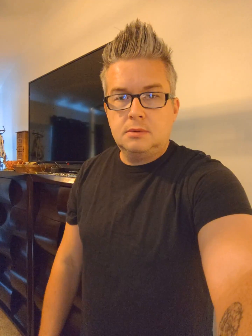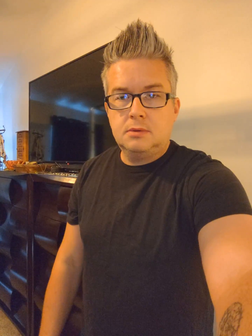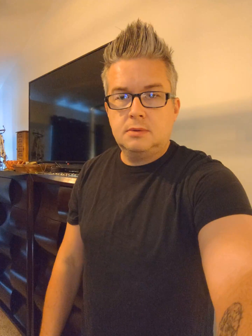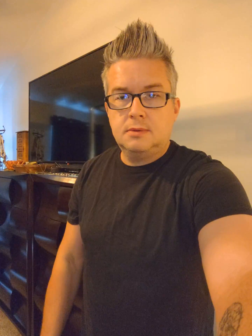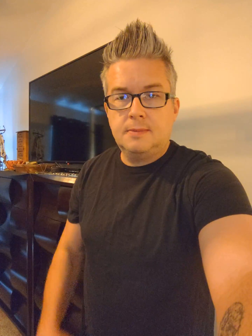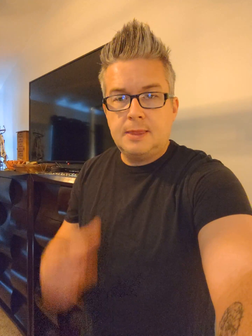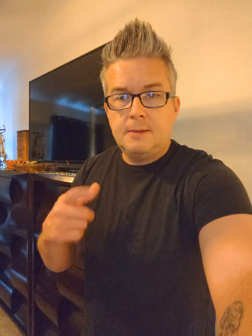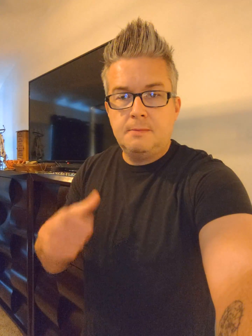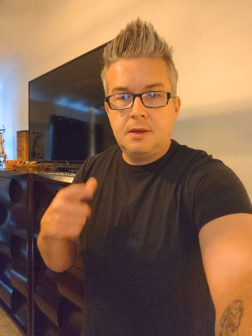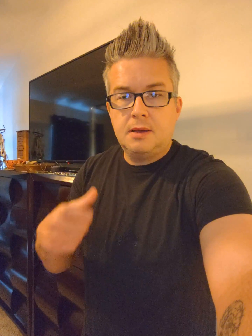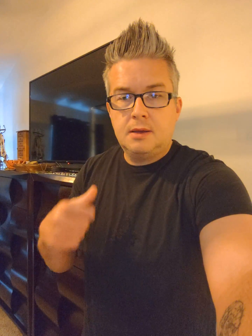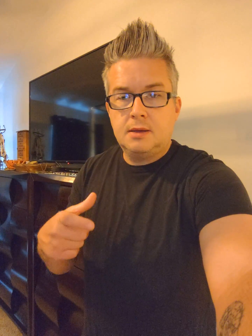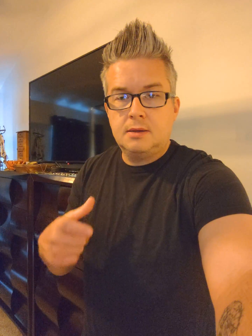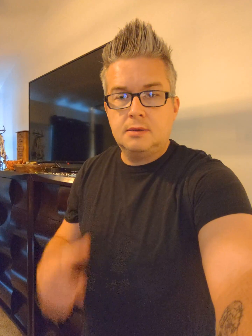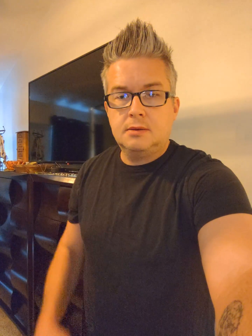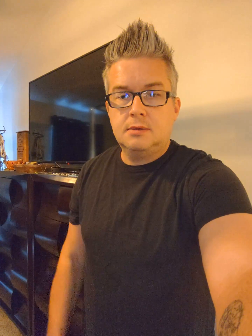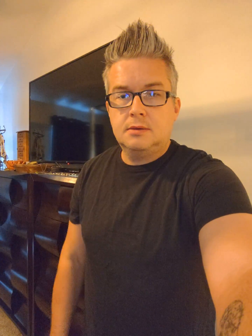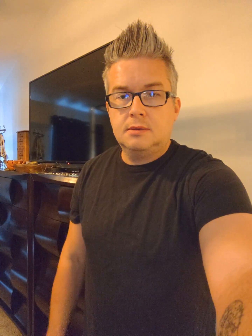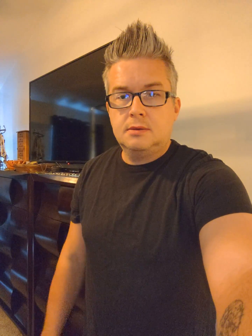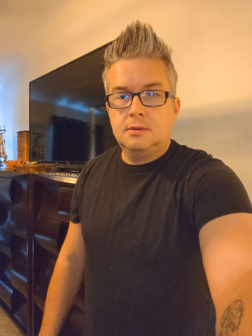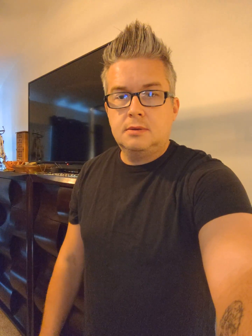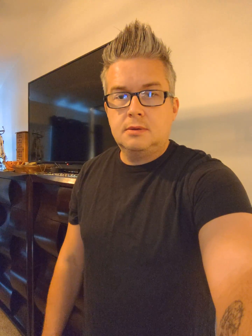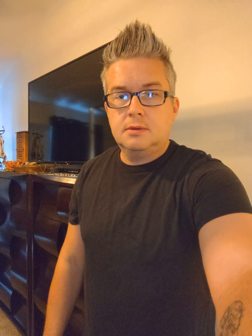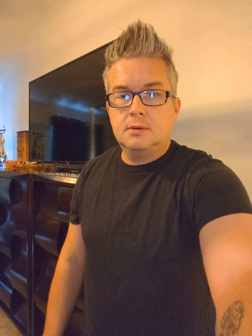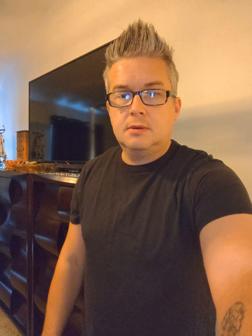plate